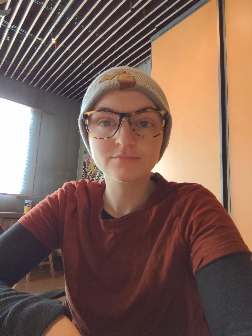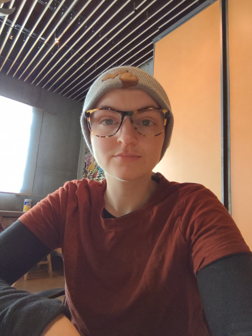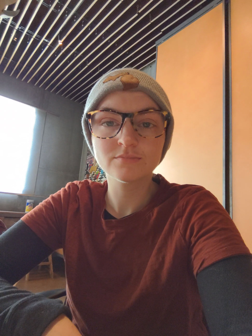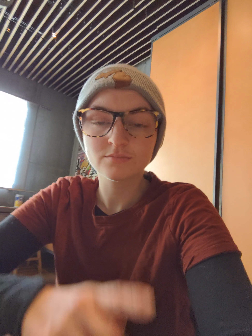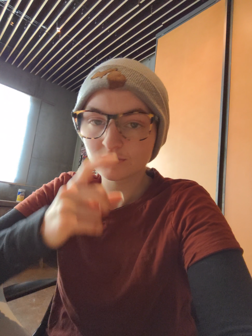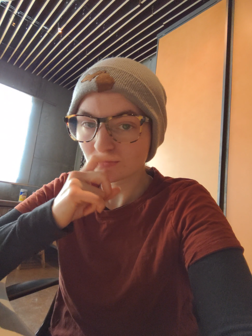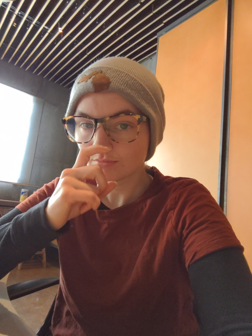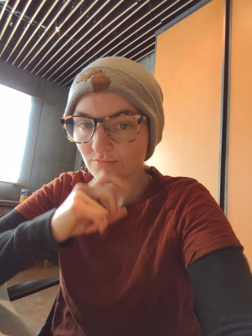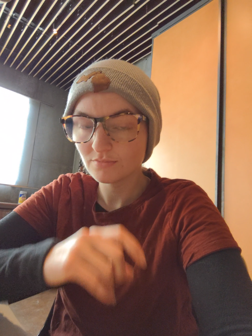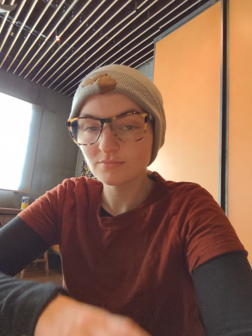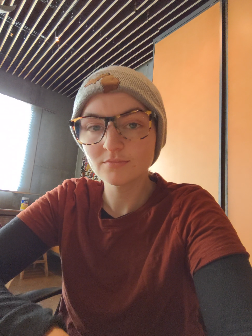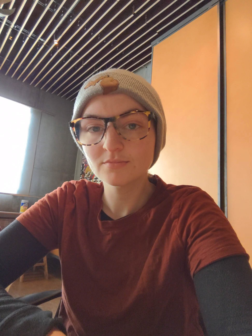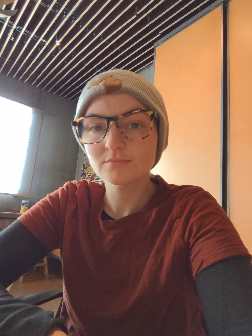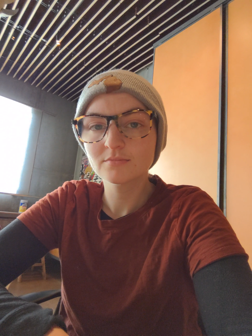doll